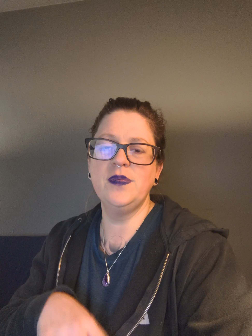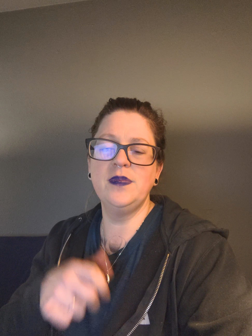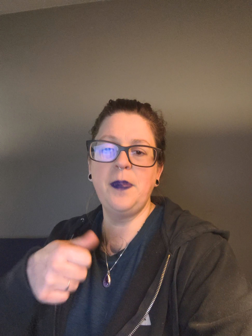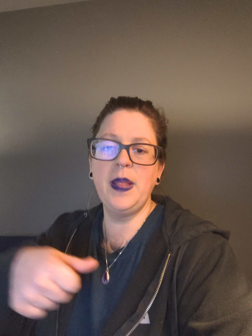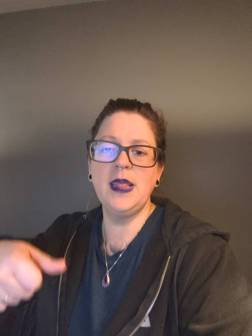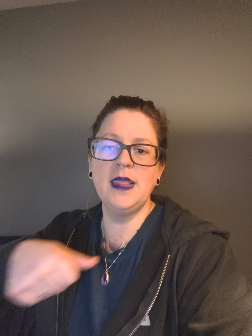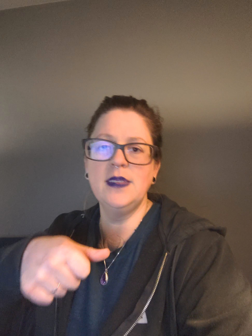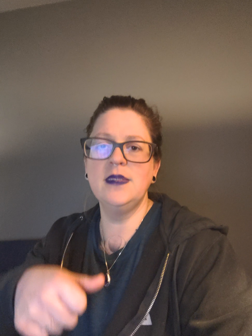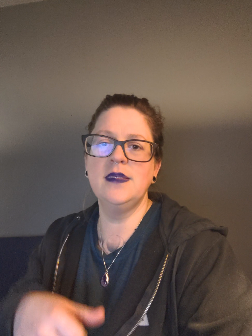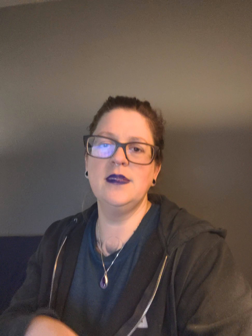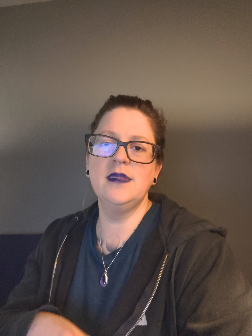puzzle